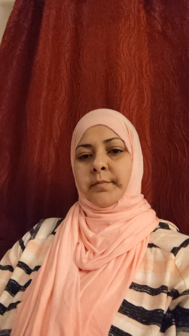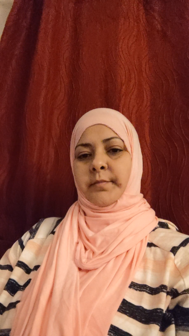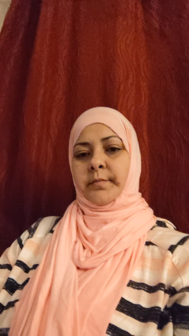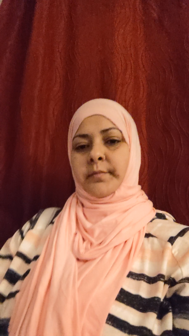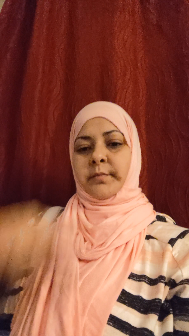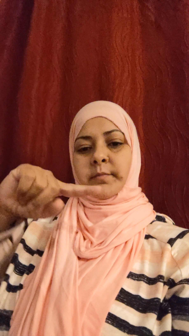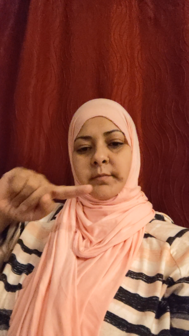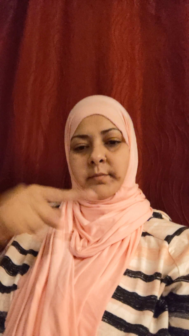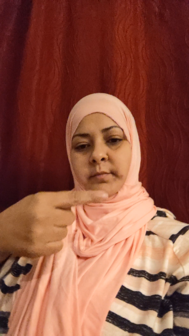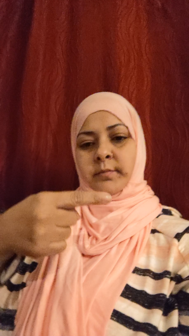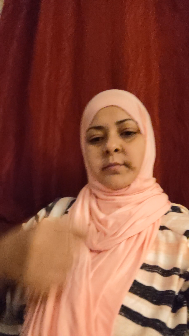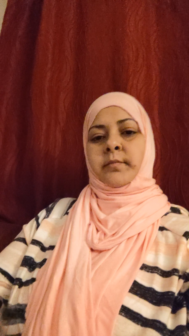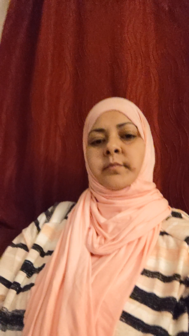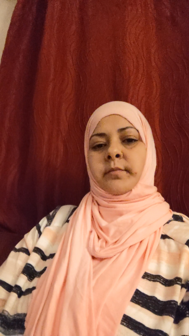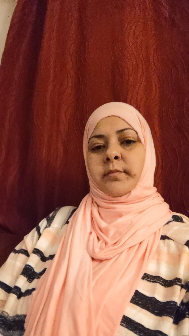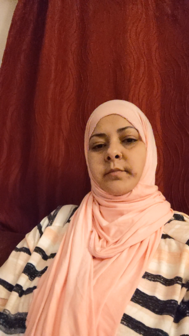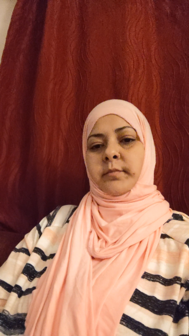hurt